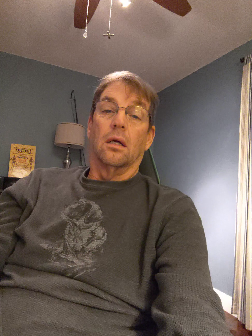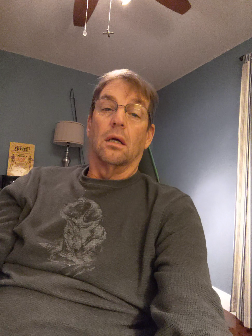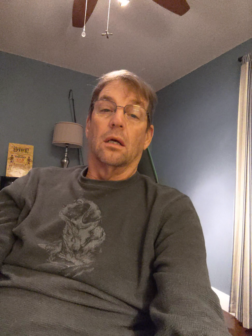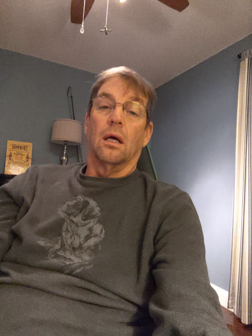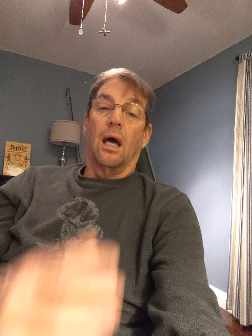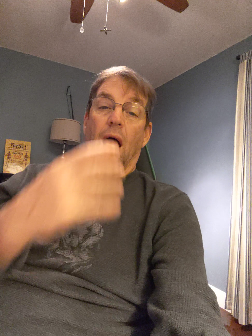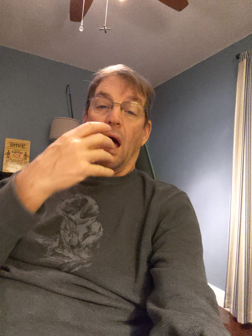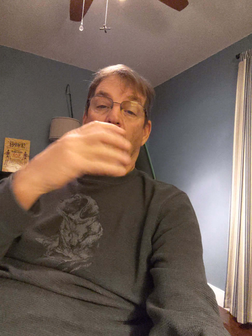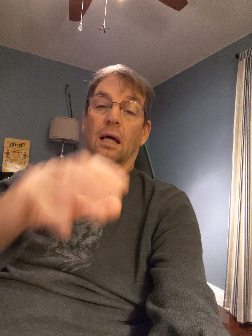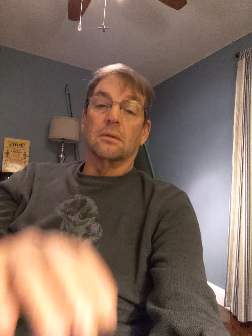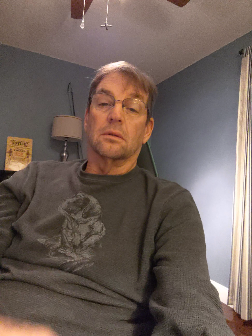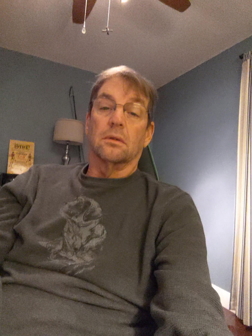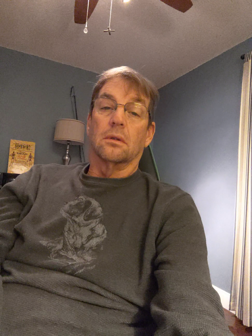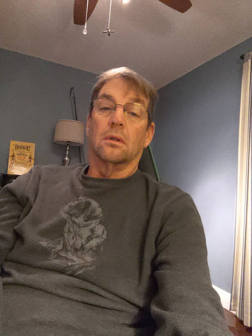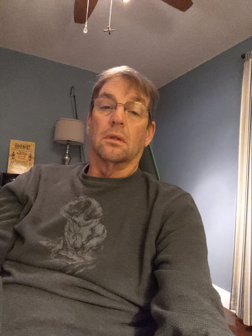hot